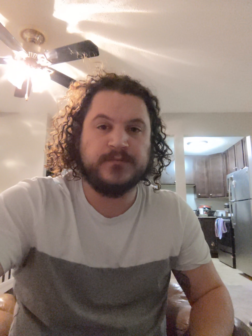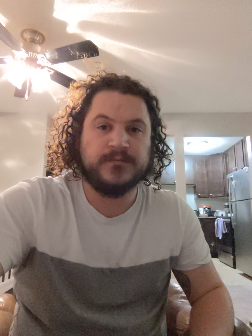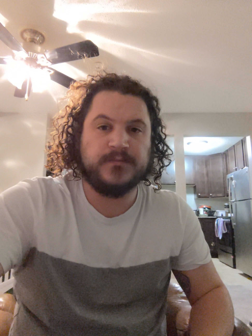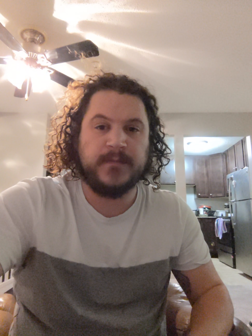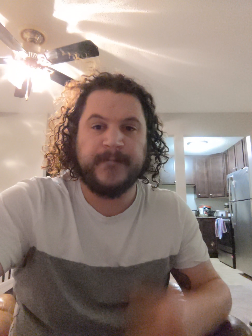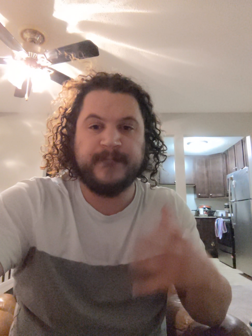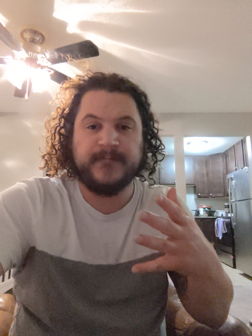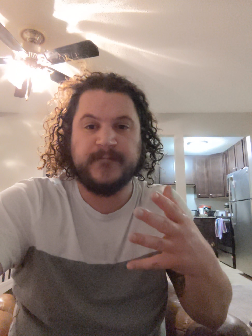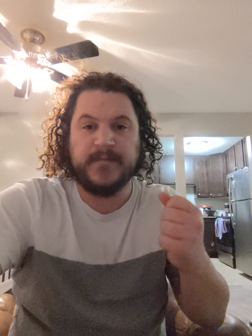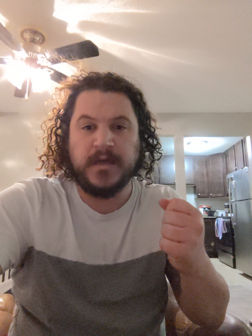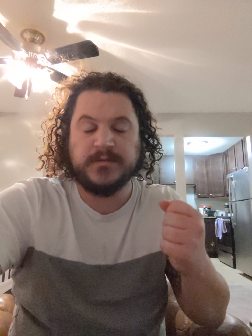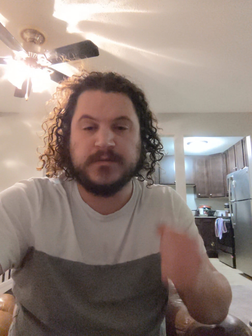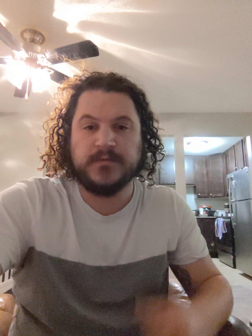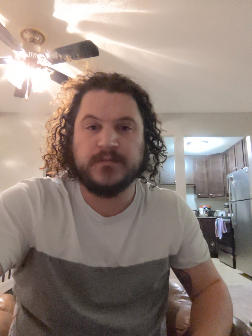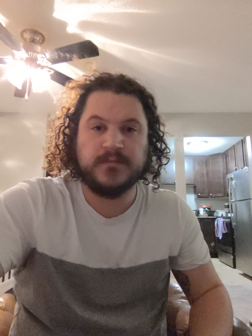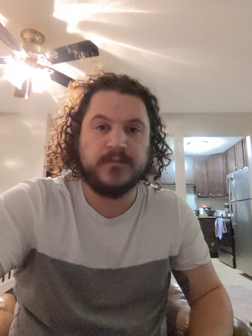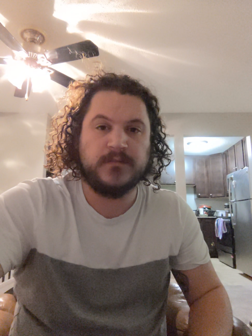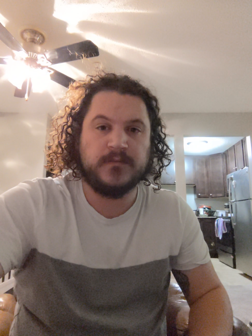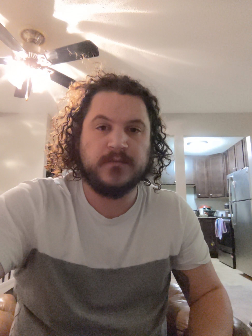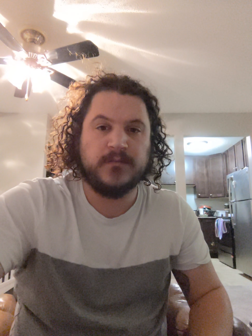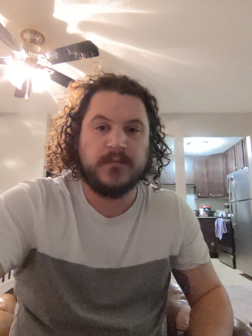fast